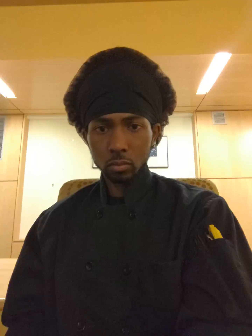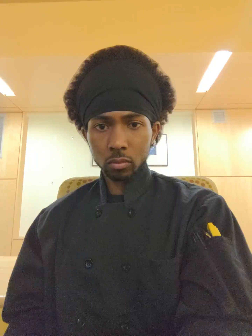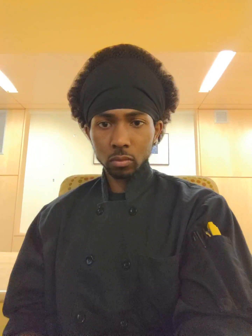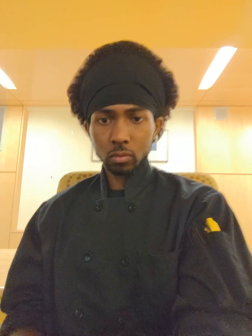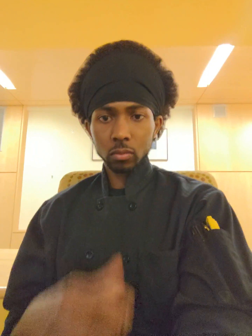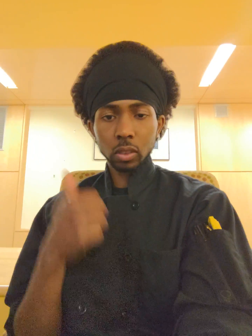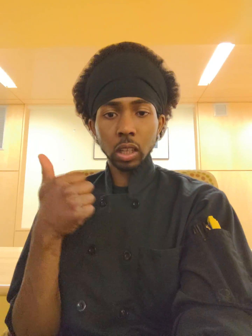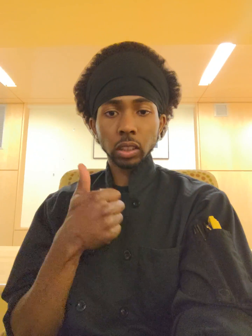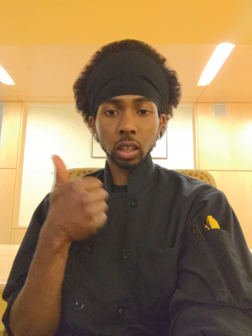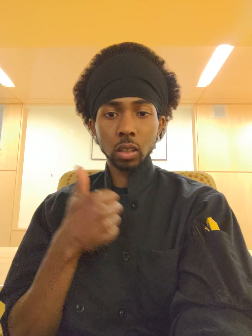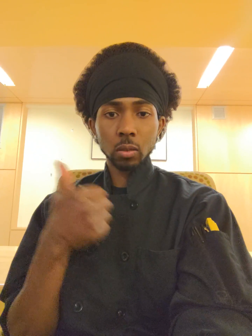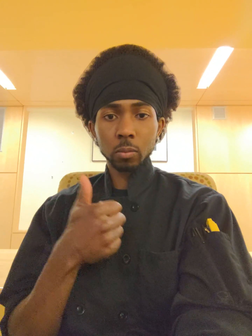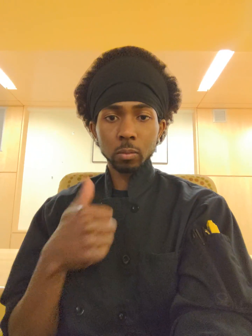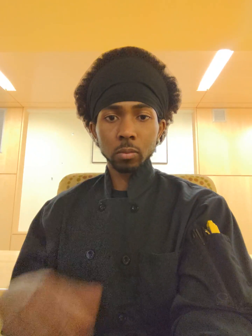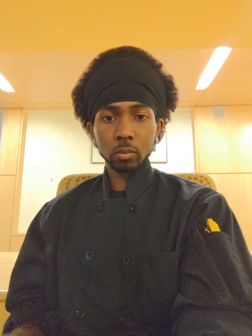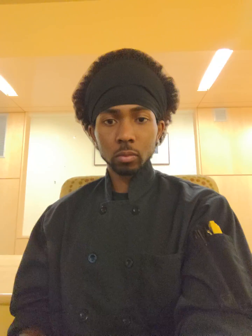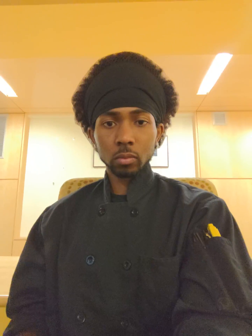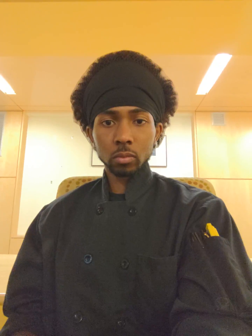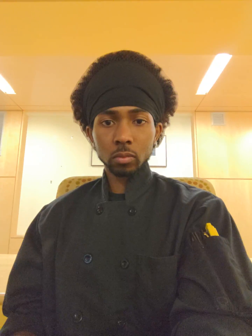game